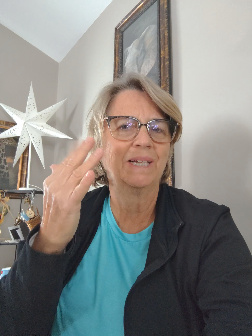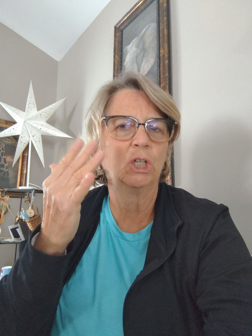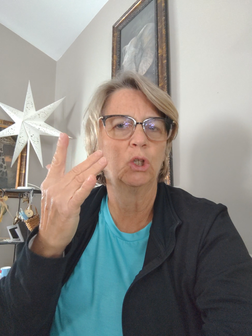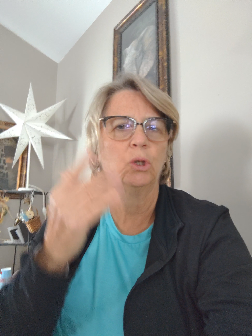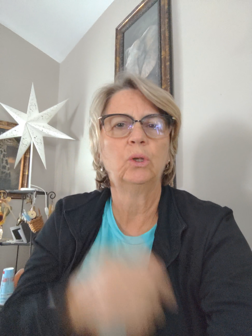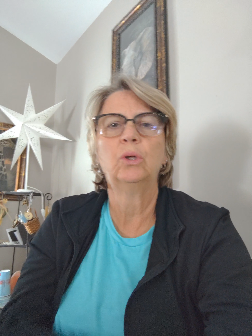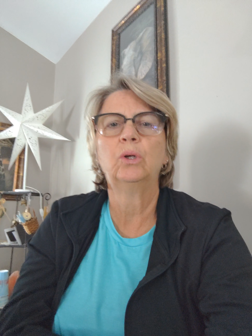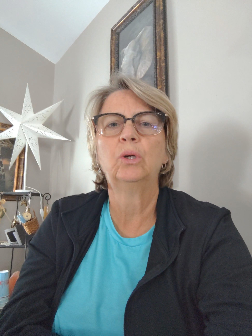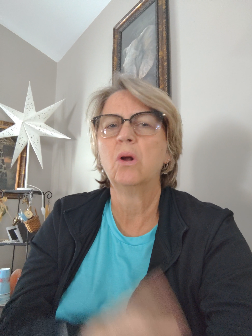finger